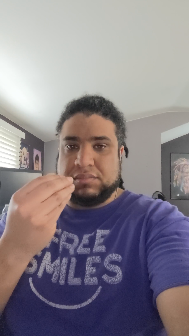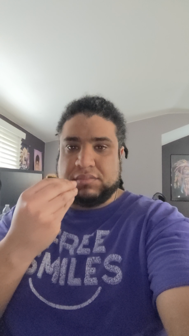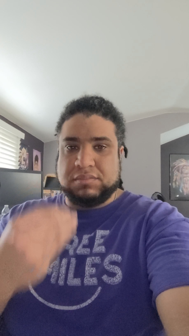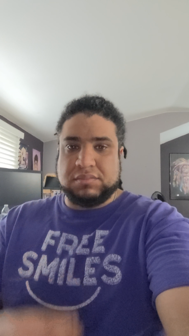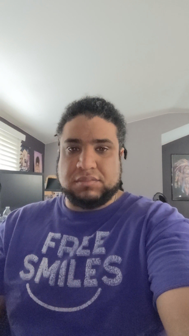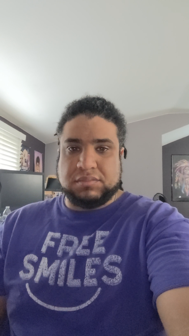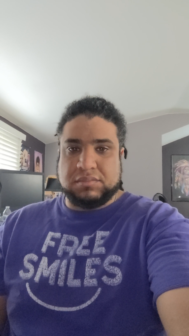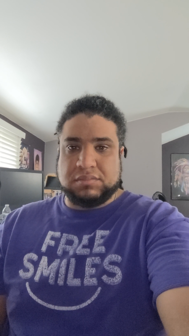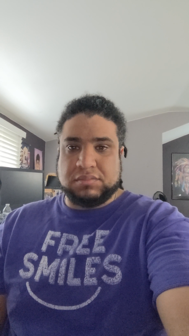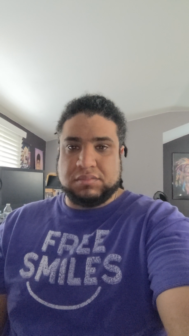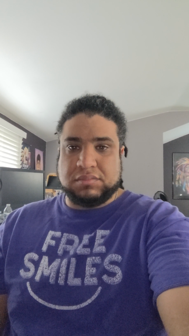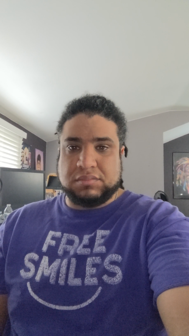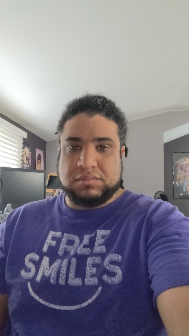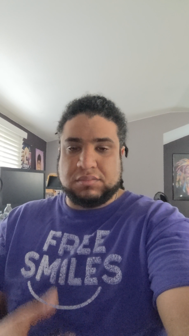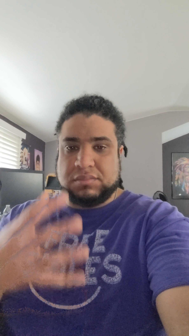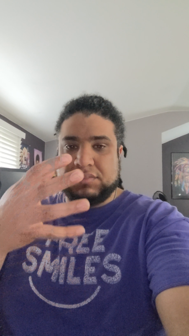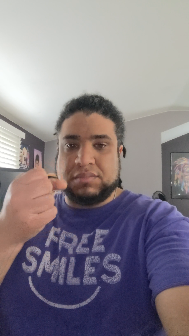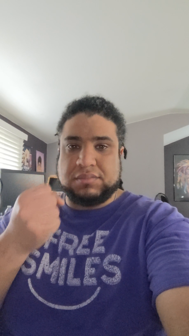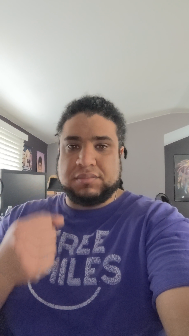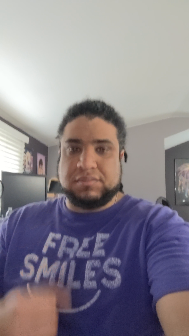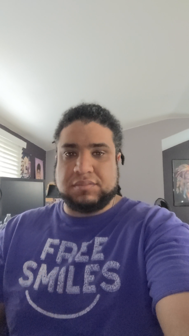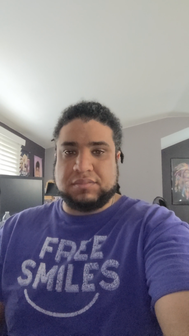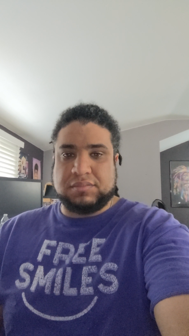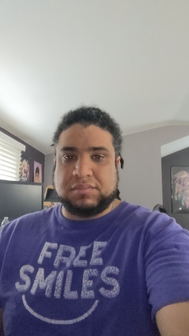get